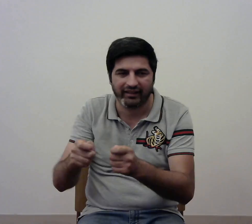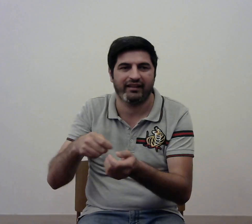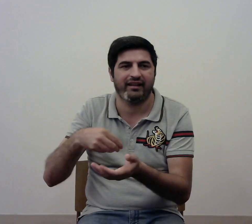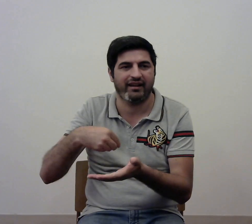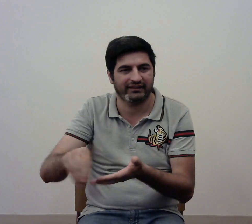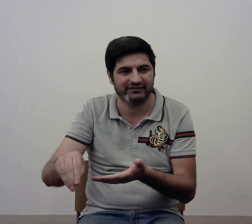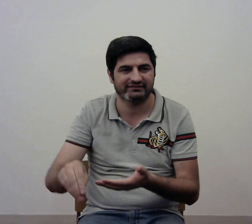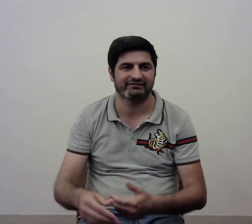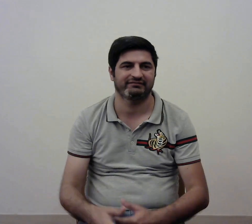almaq